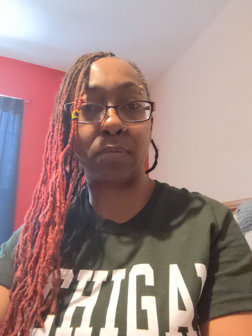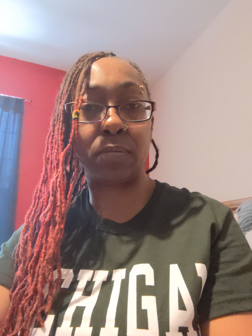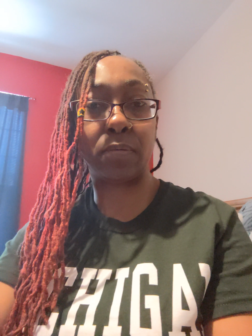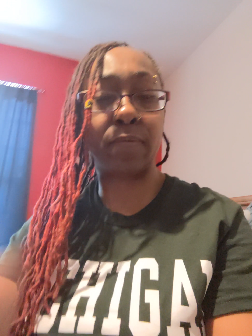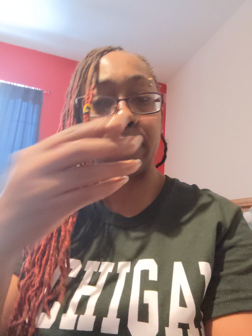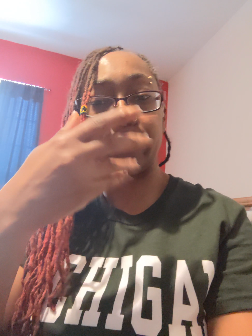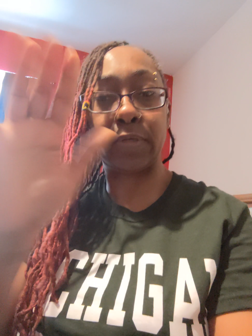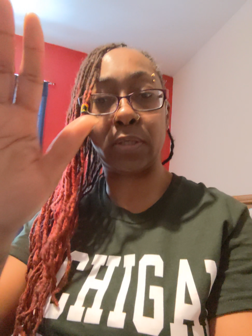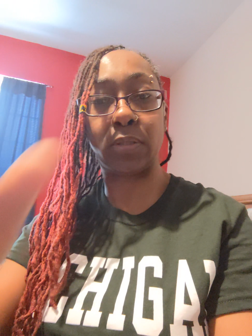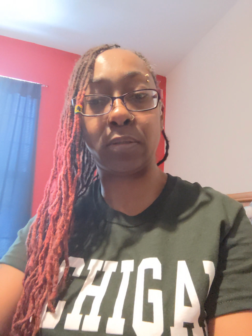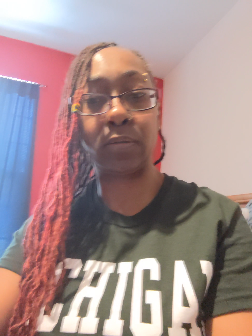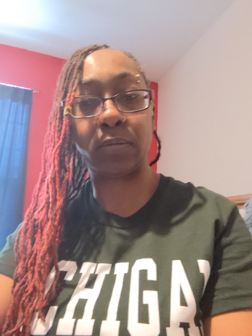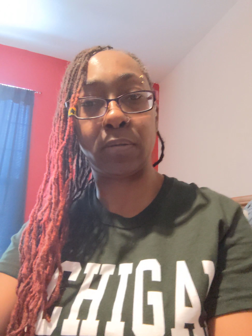finish